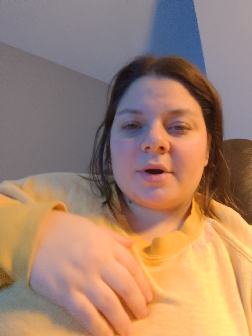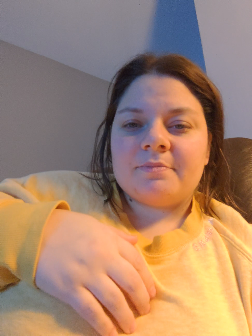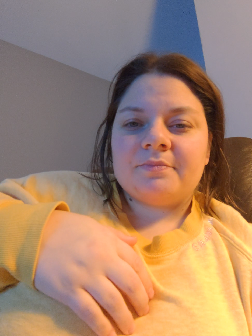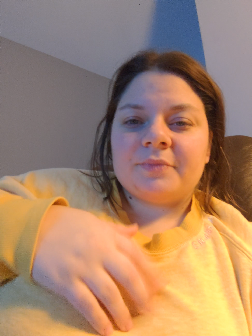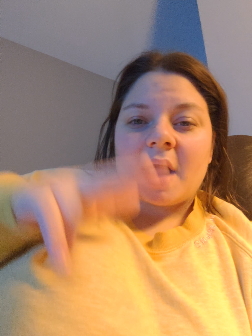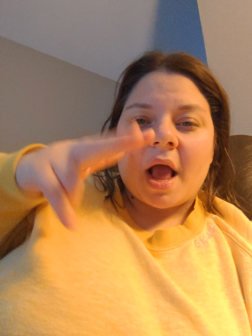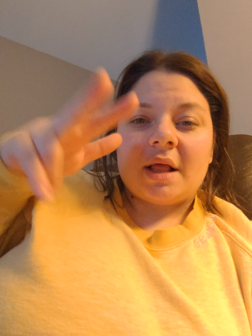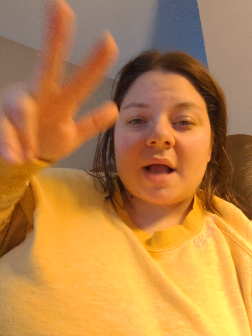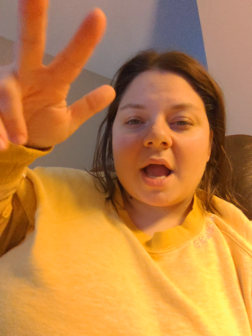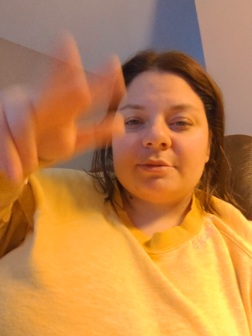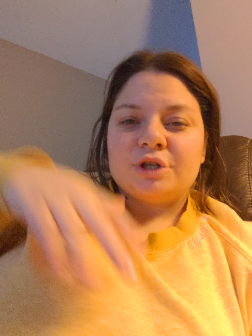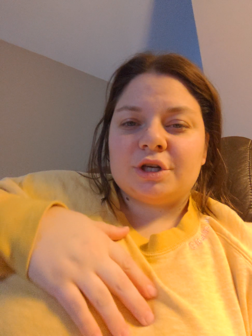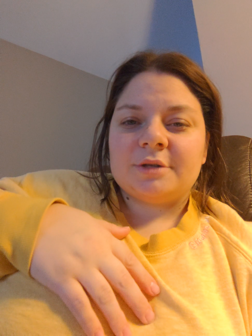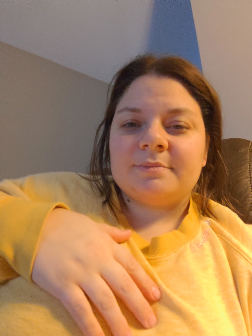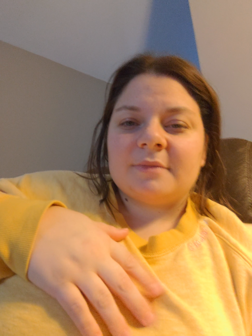helicopter